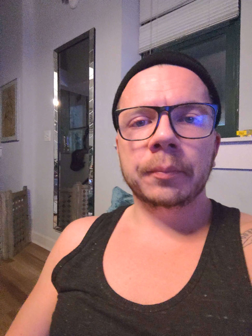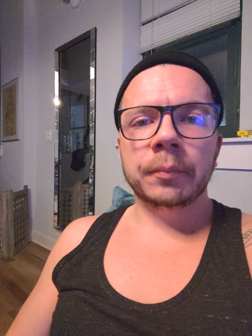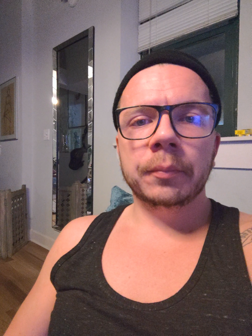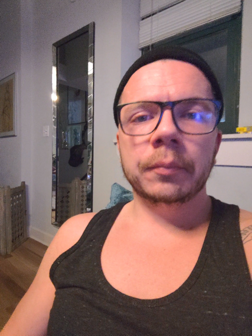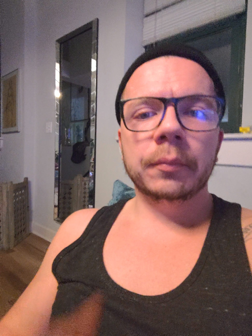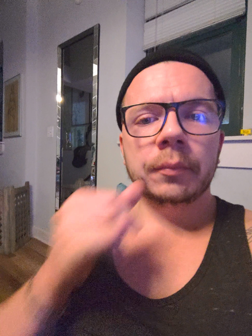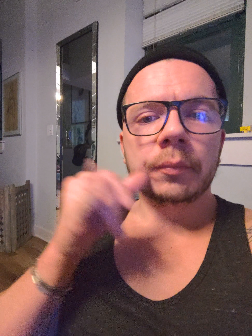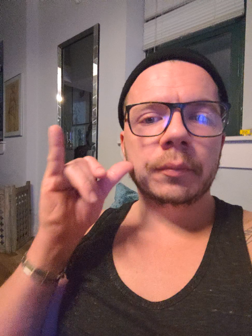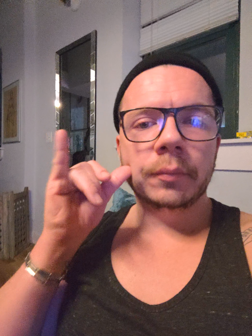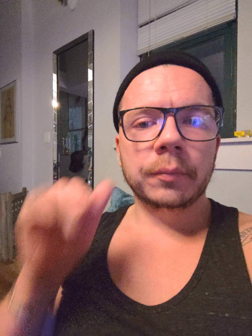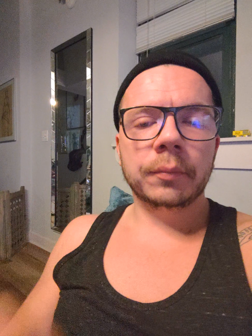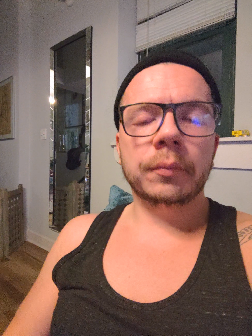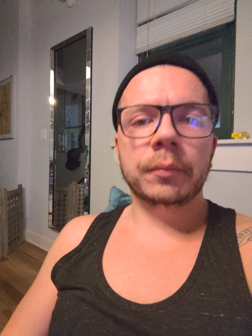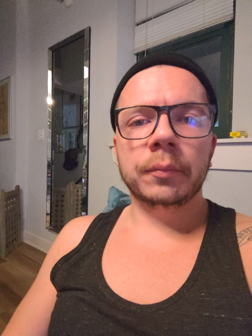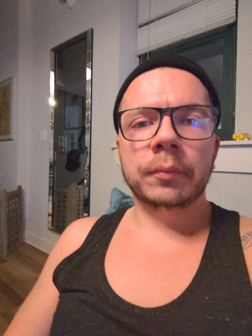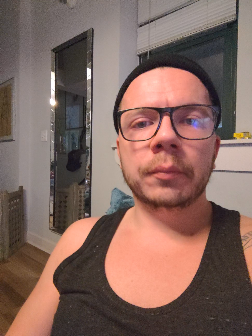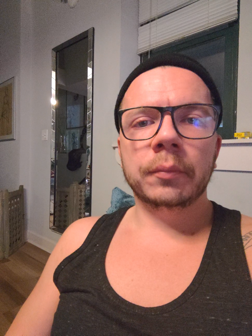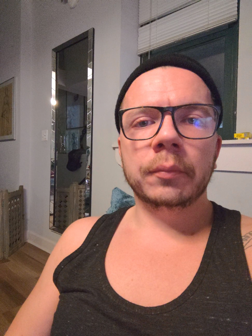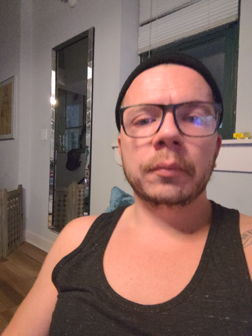yesterday